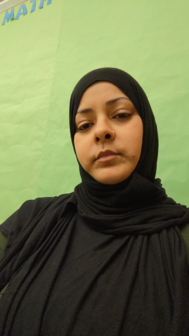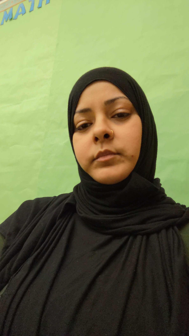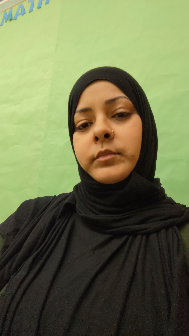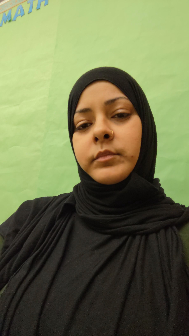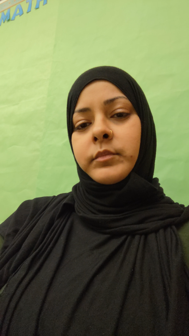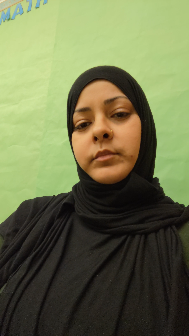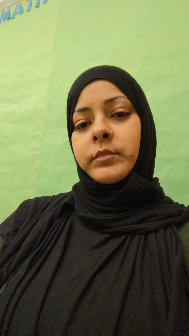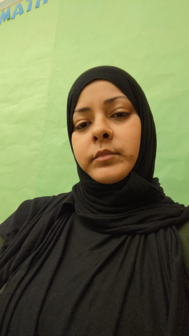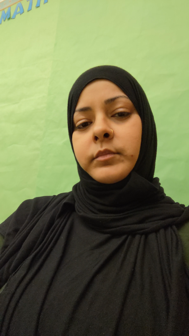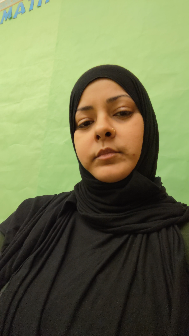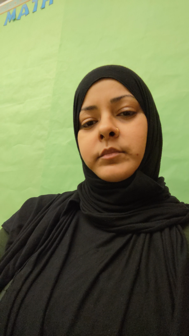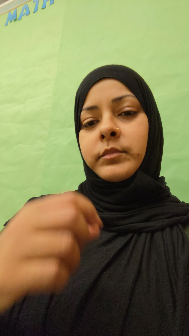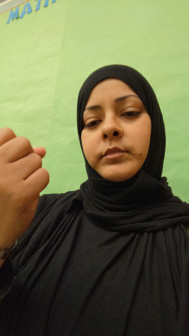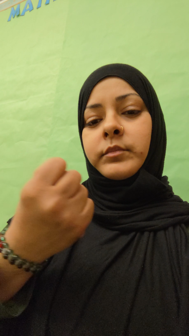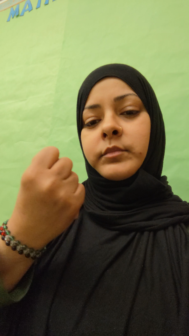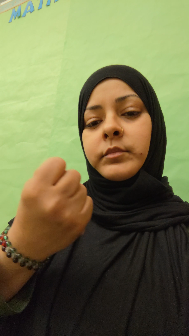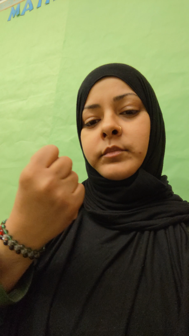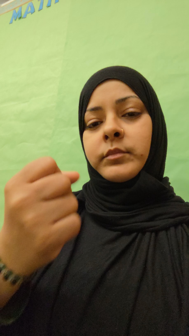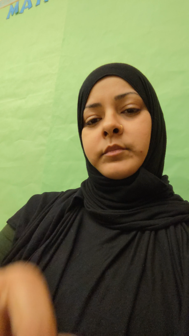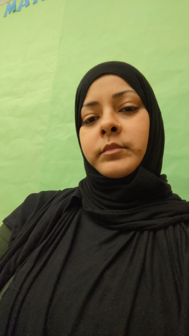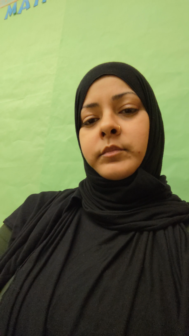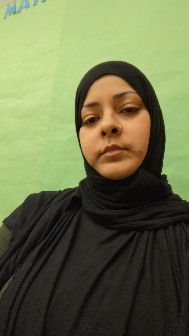hold